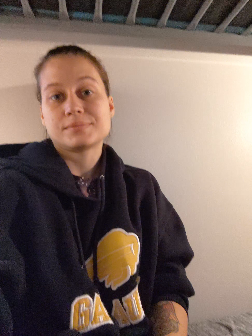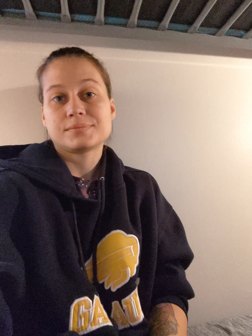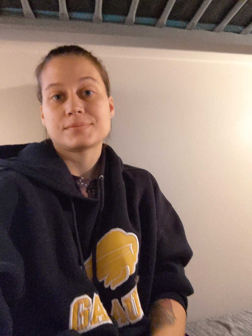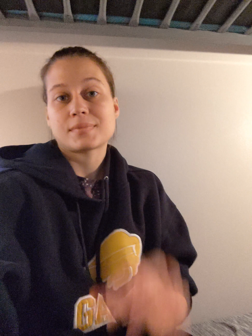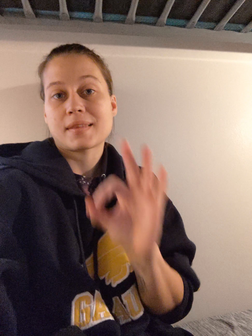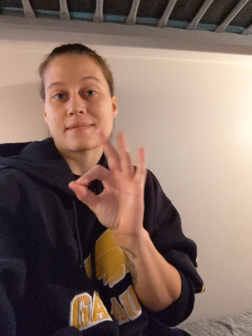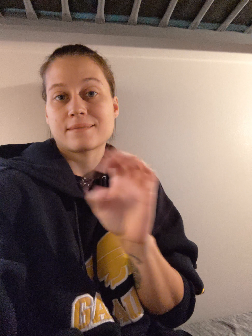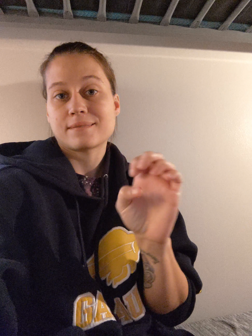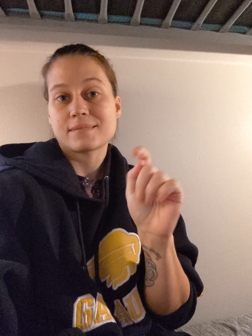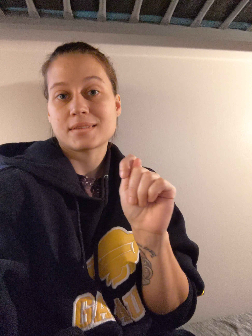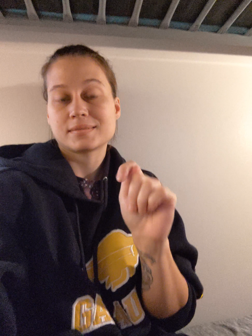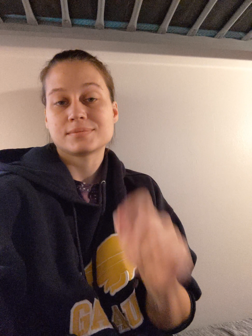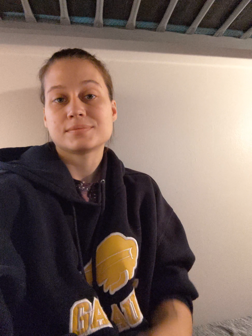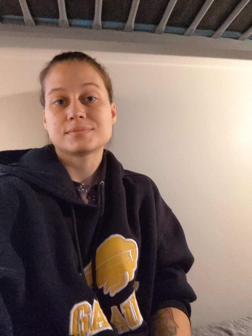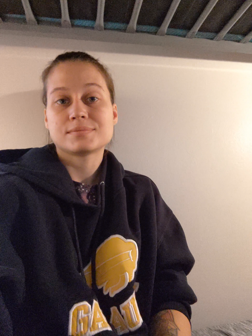feet